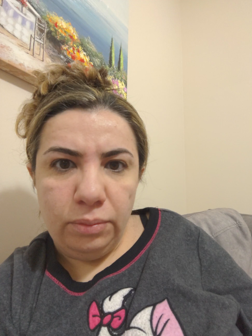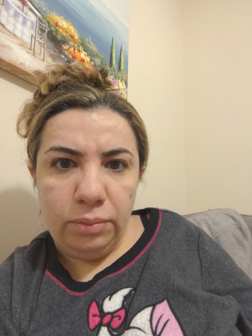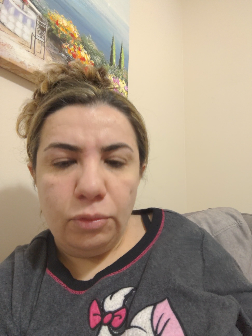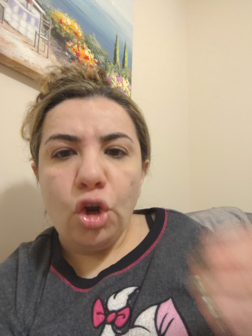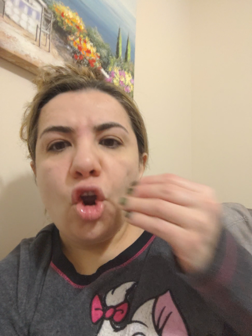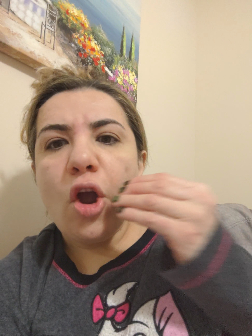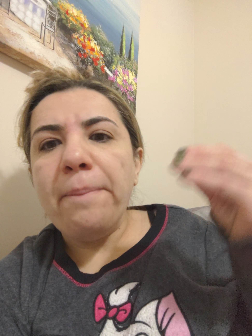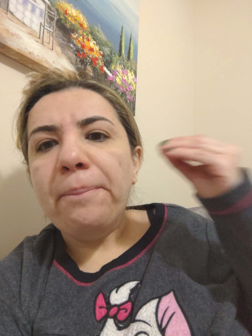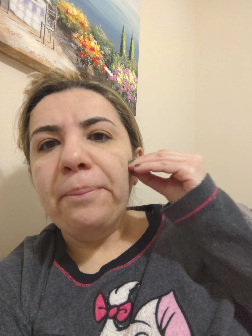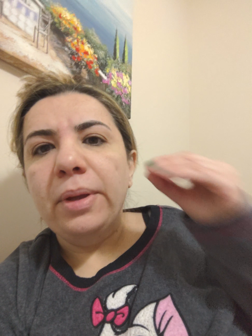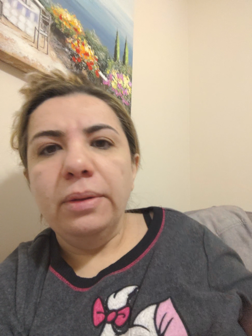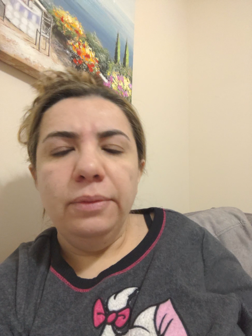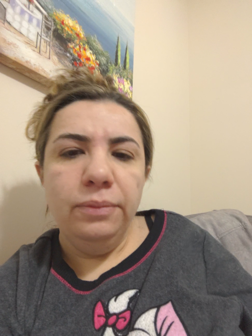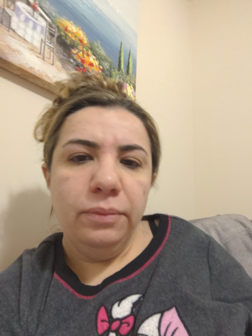home